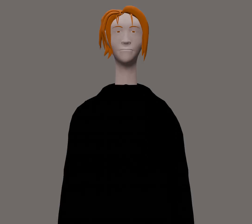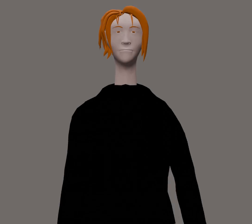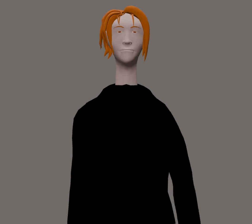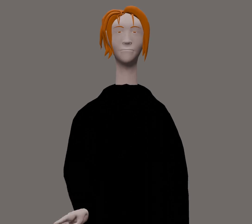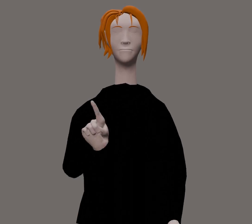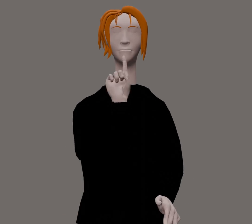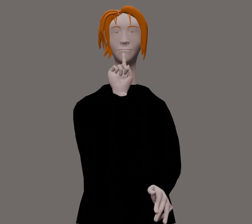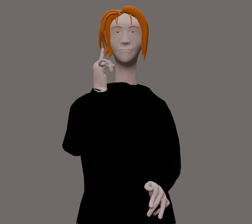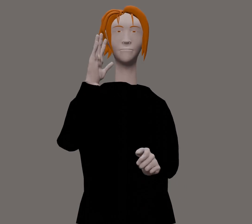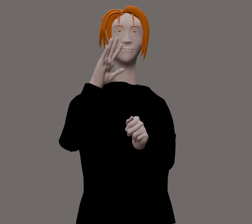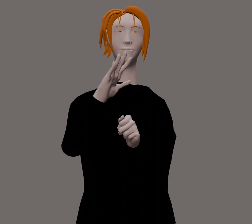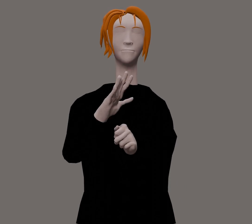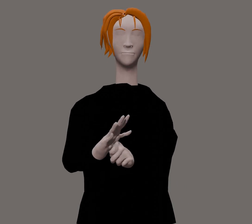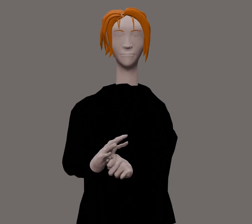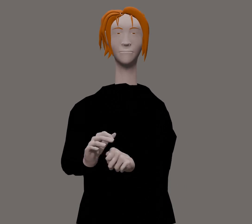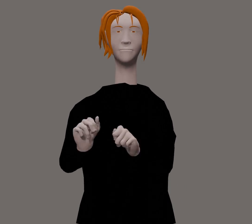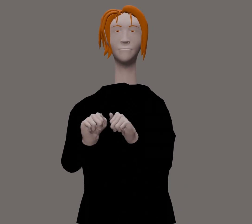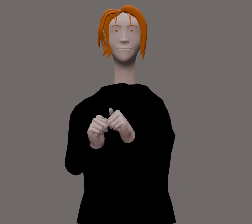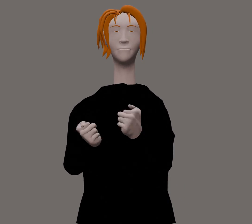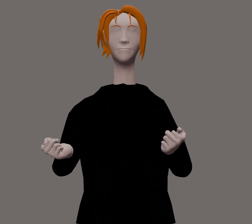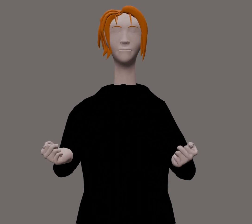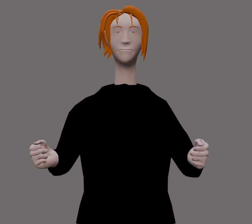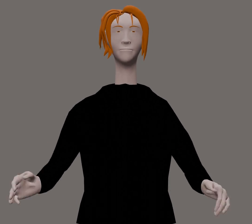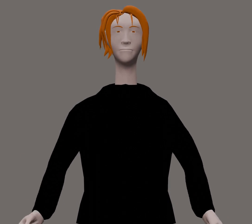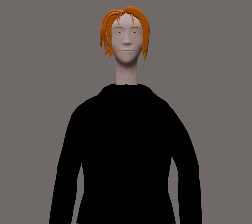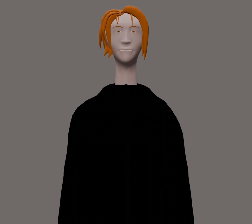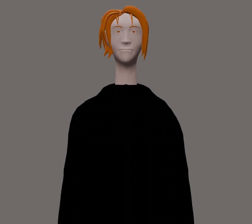Breach